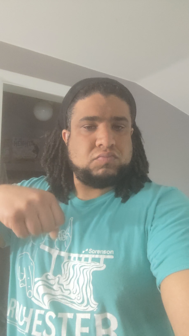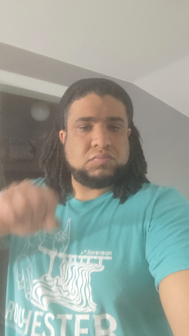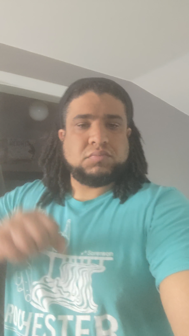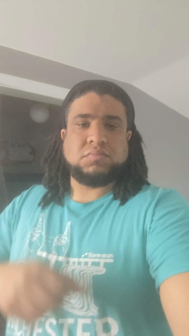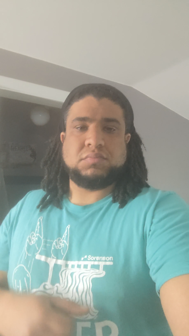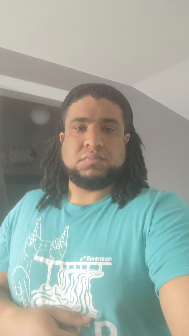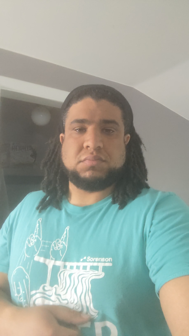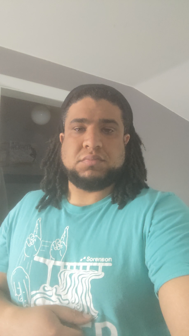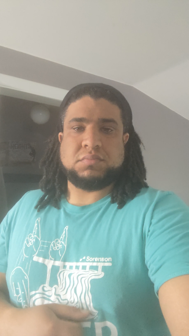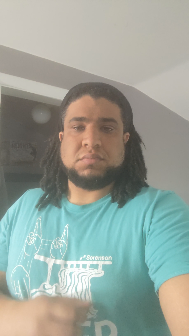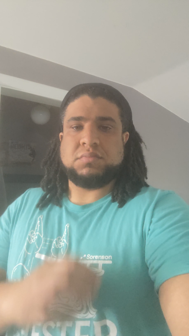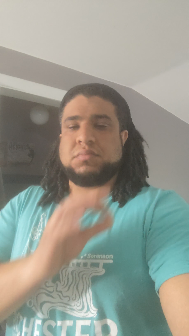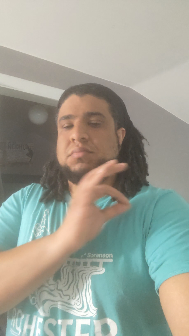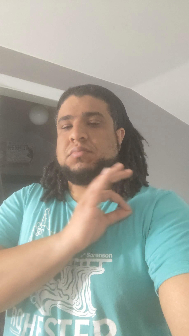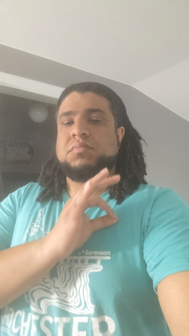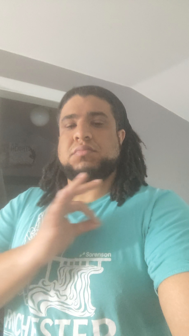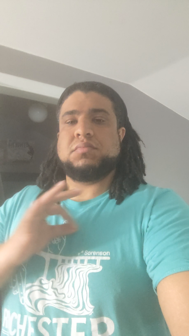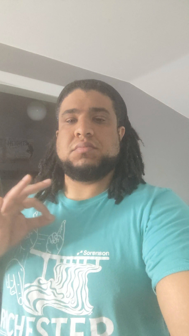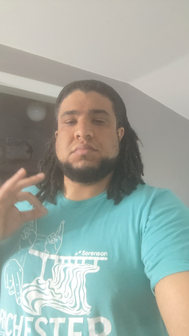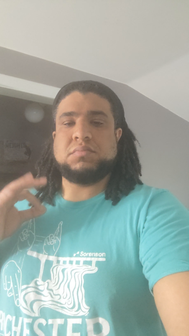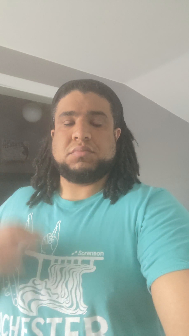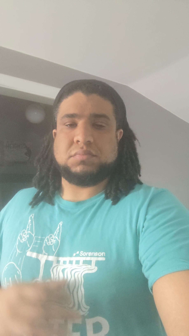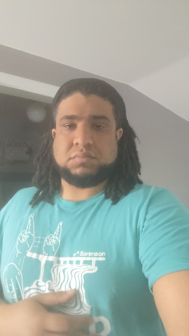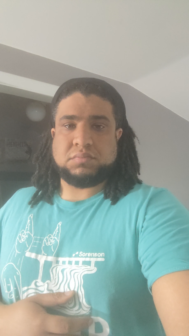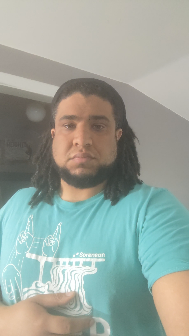beads